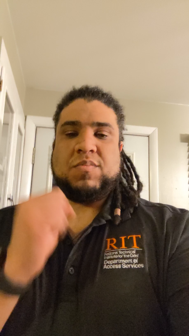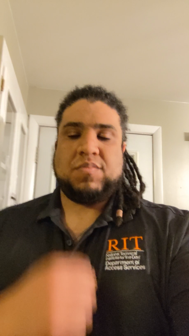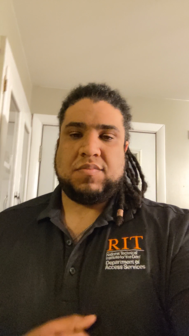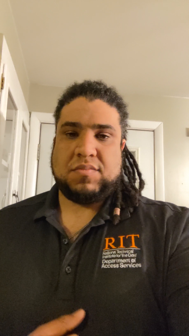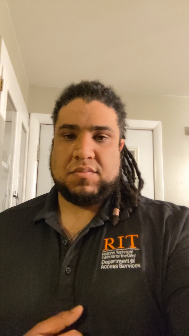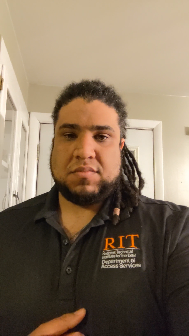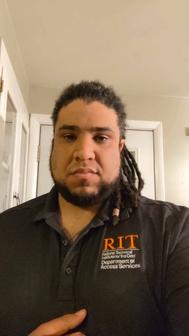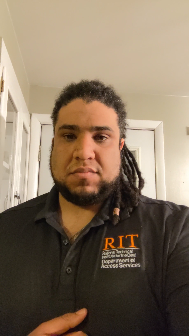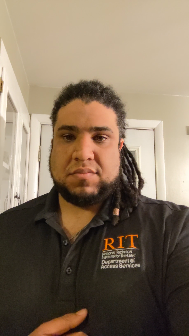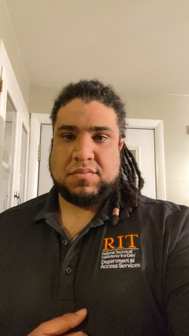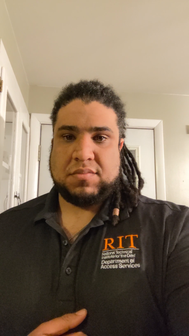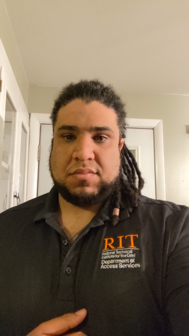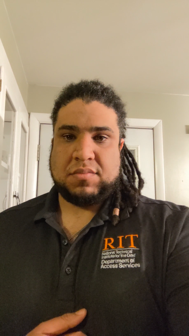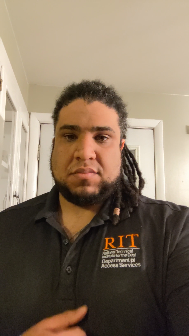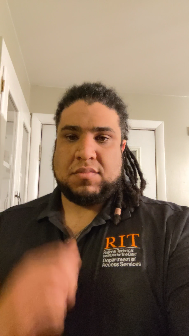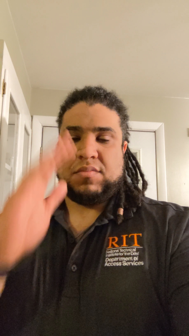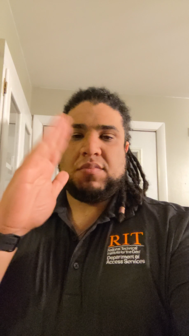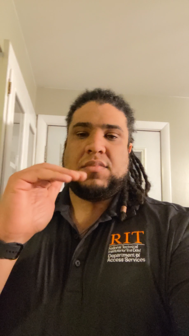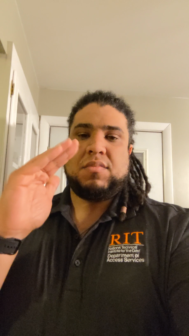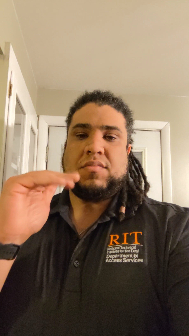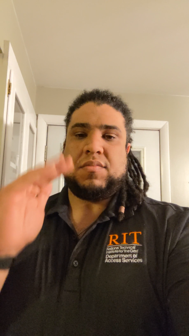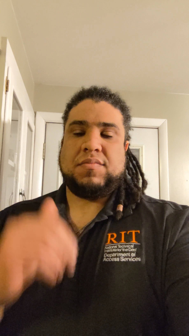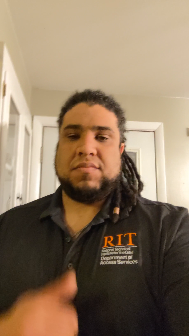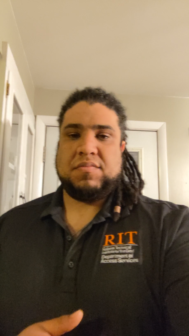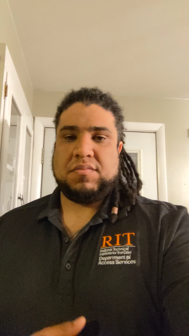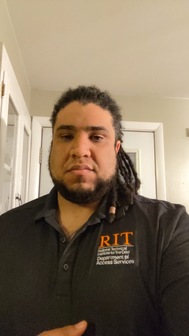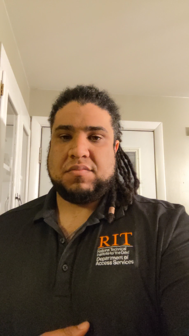downtown